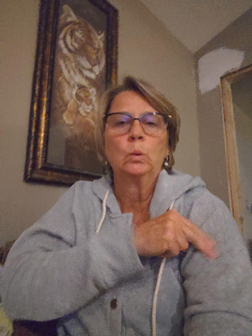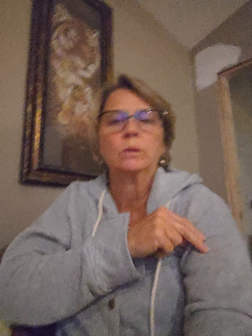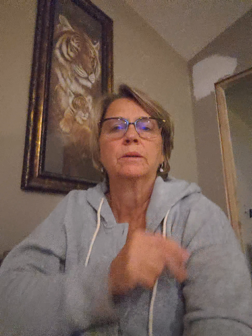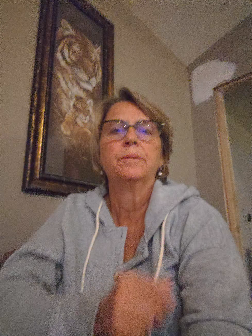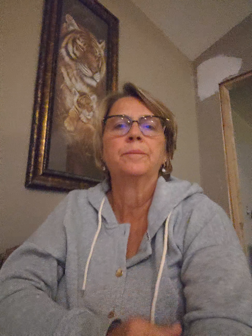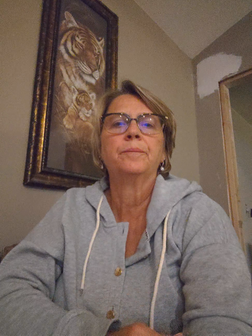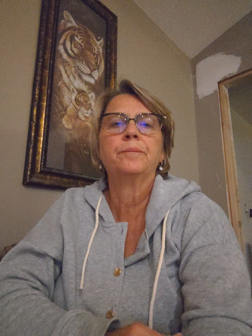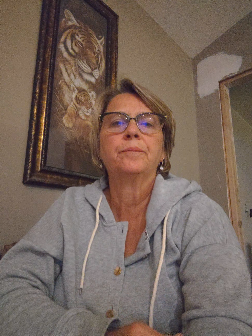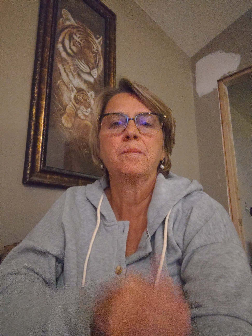goose